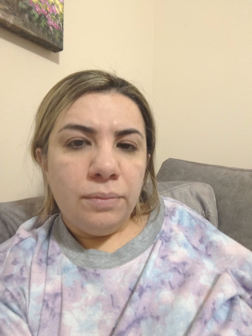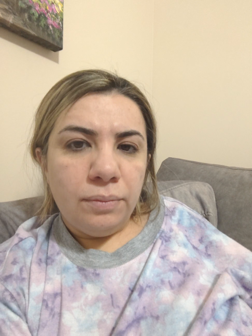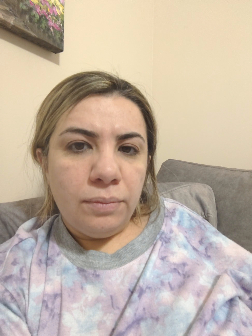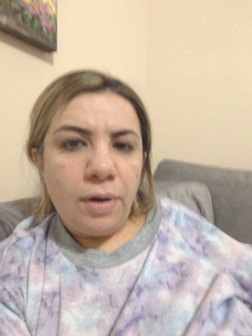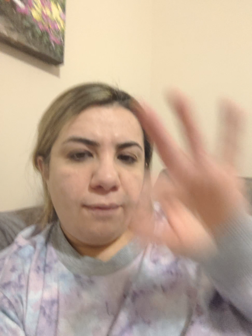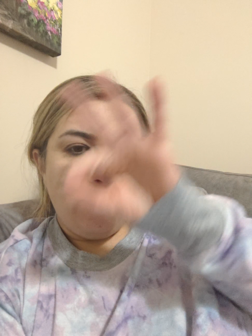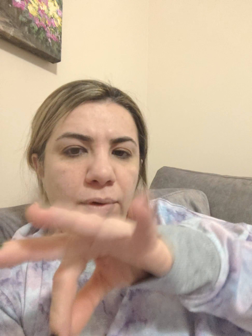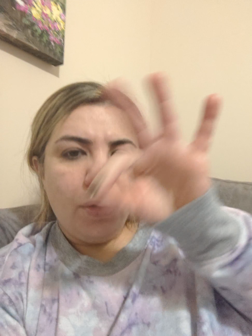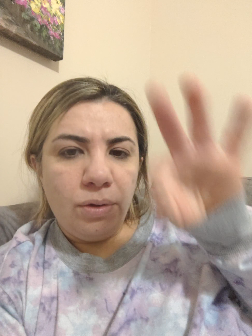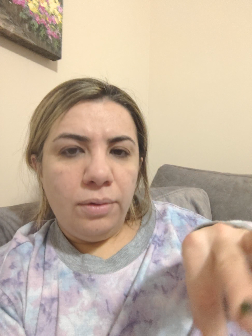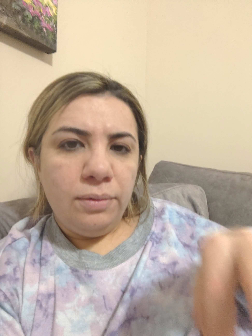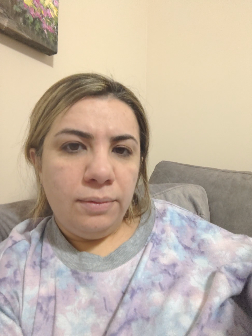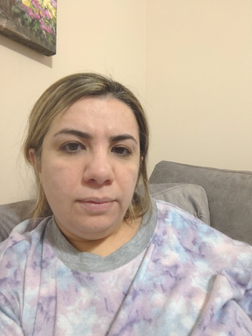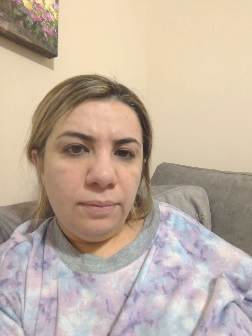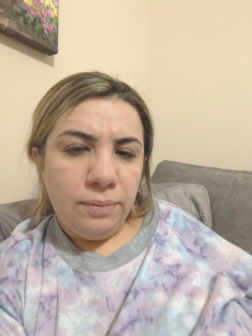french fries